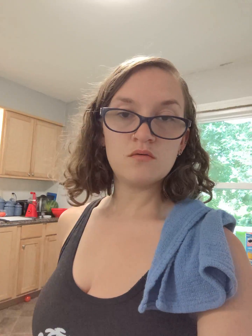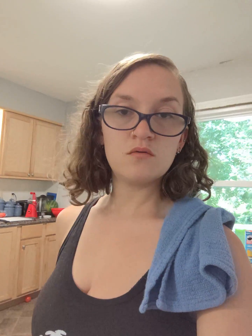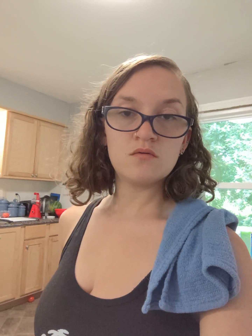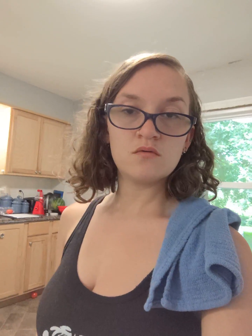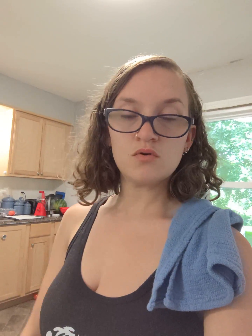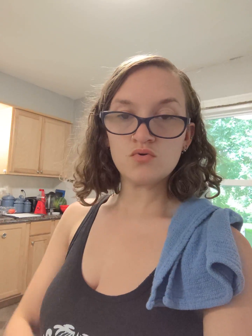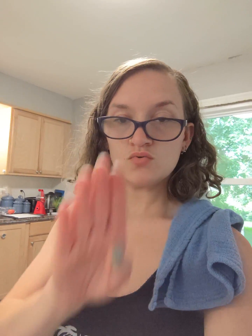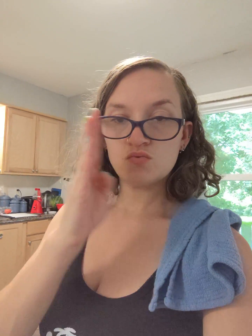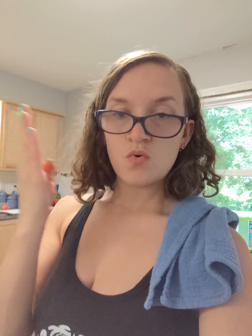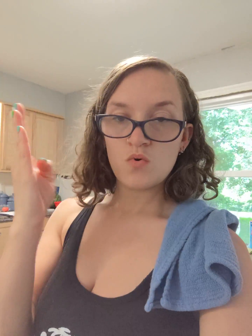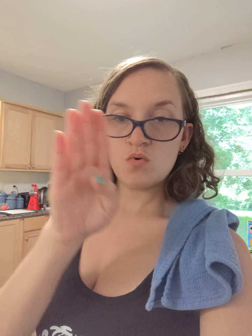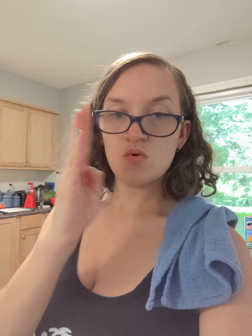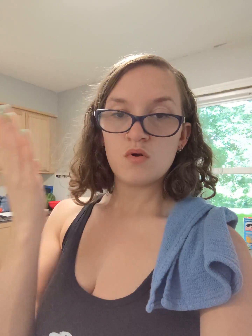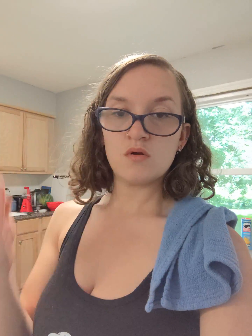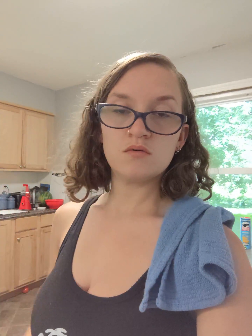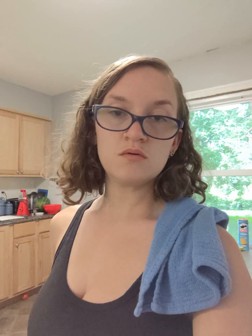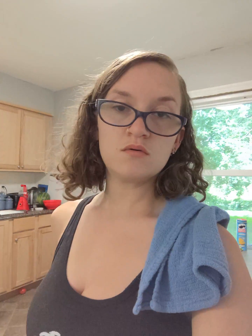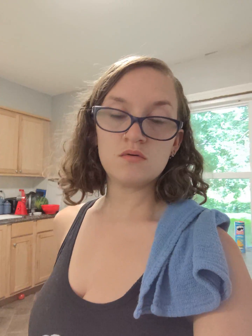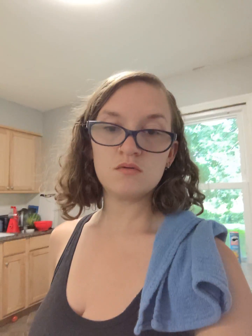door